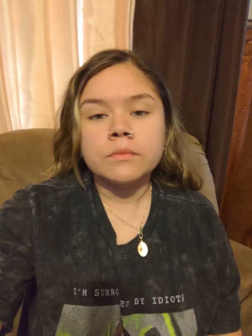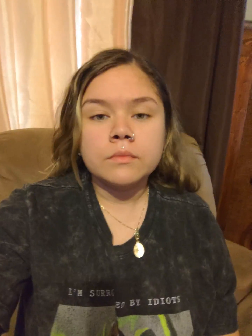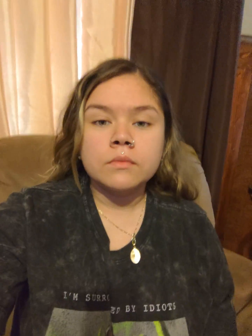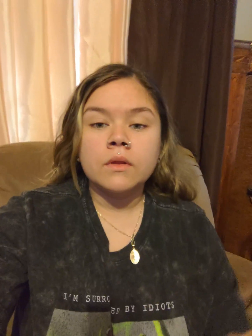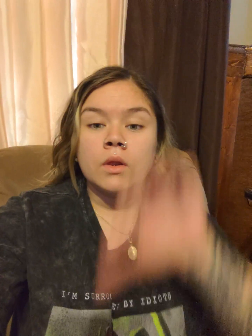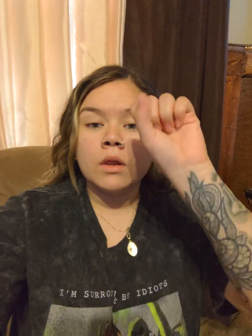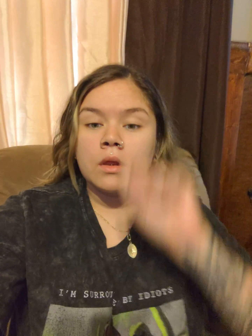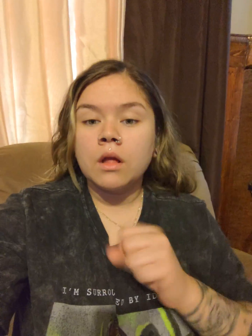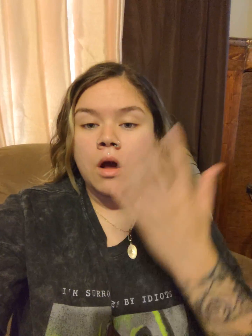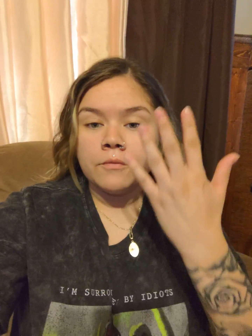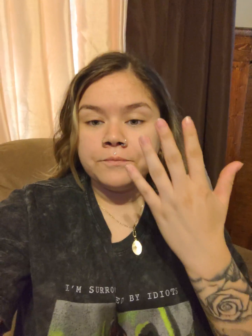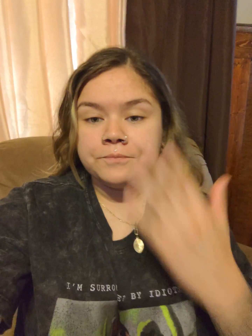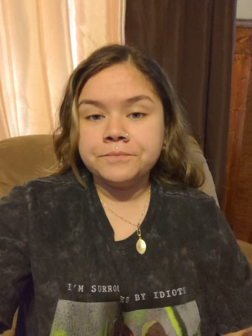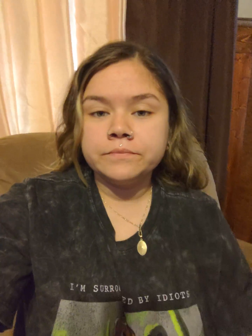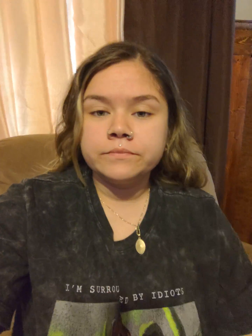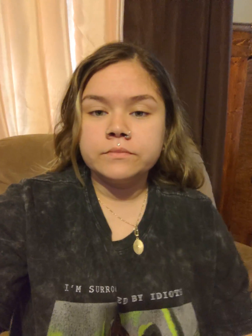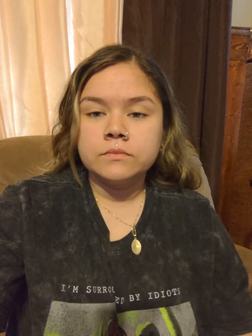gloves